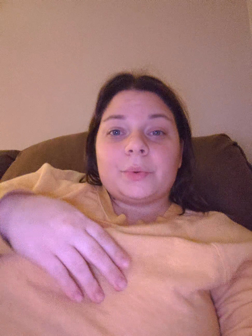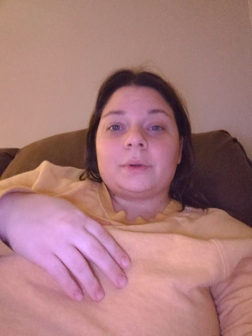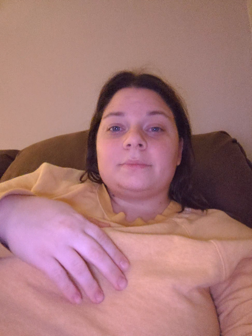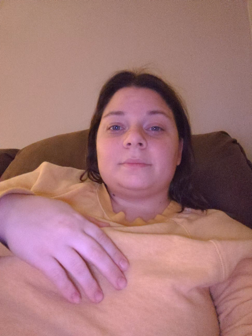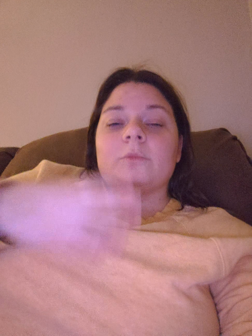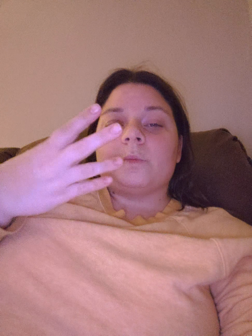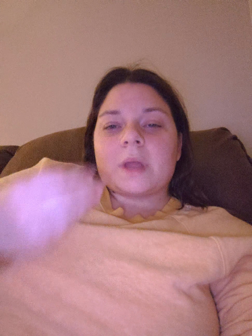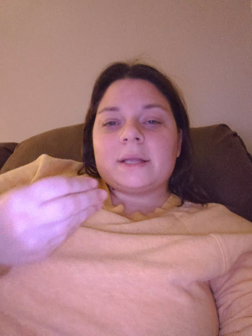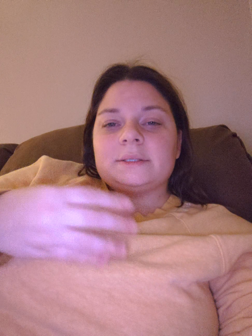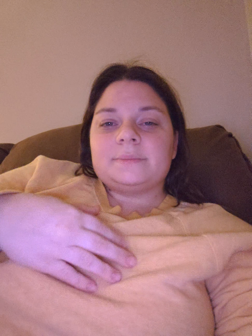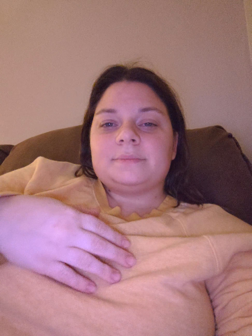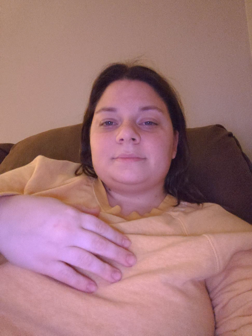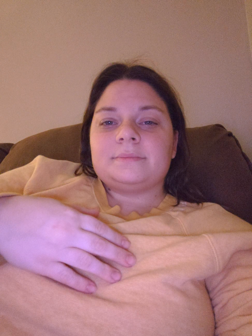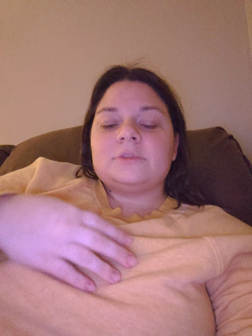wet